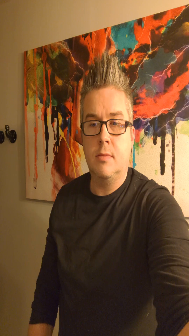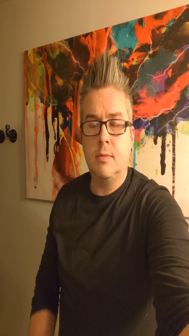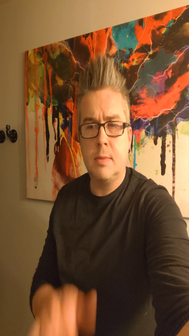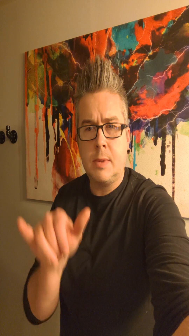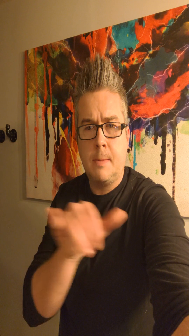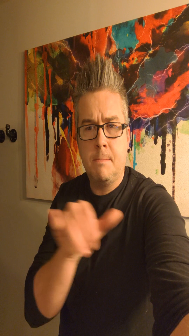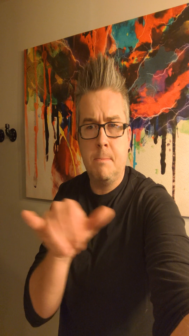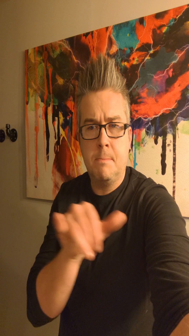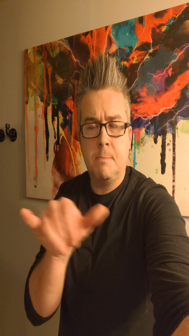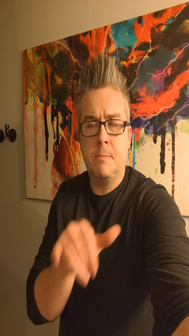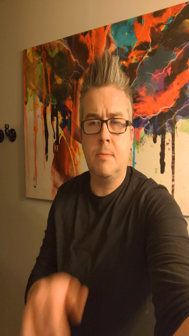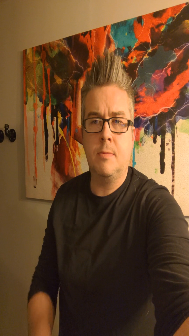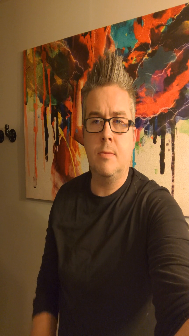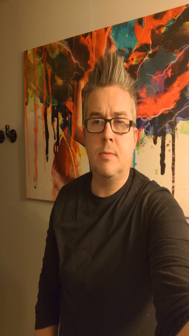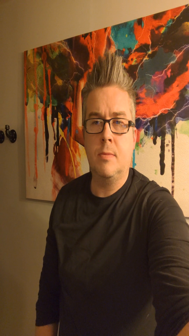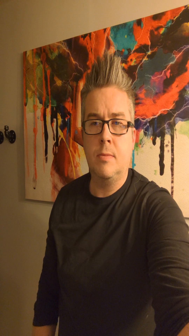same